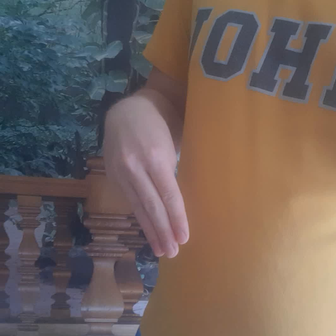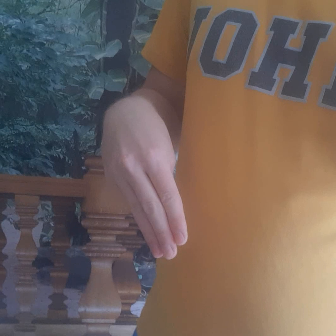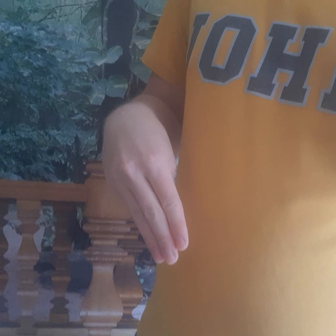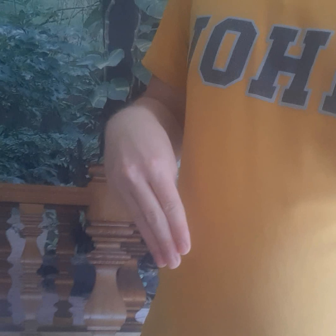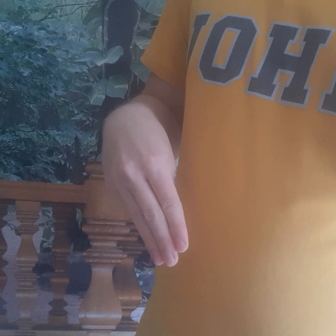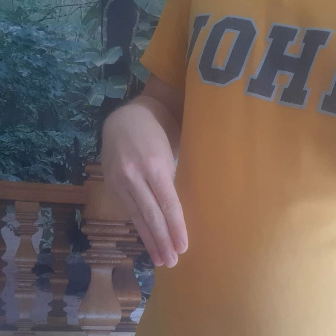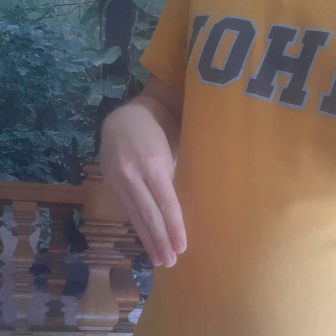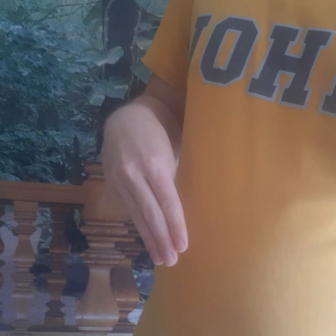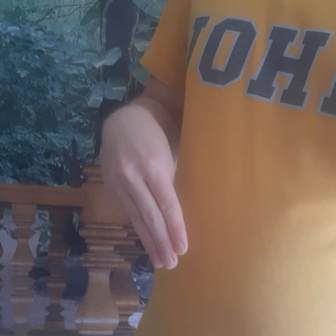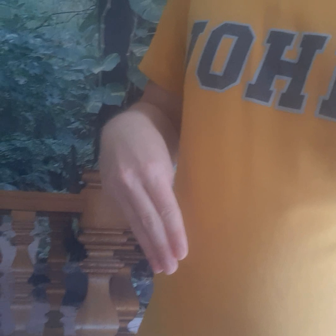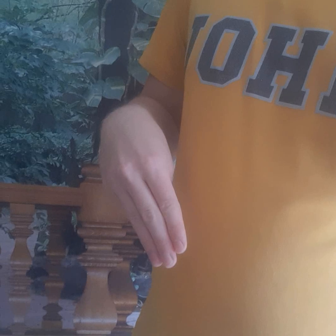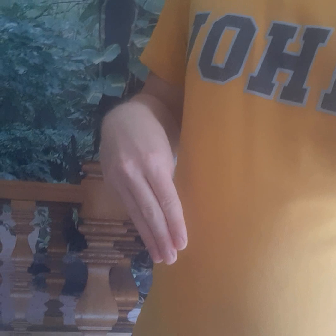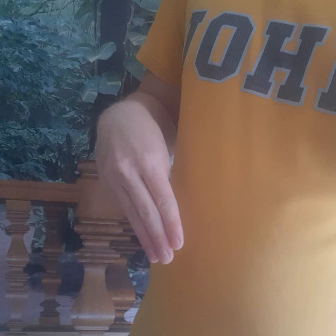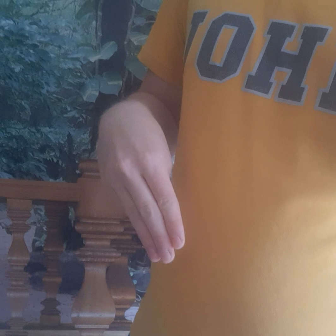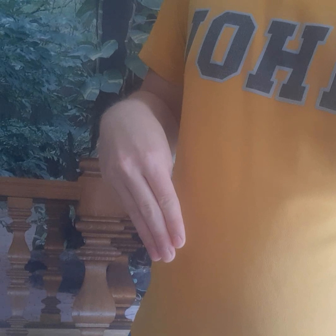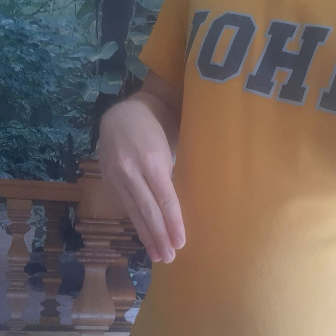Т